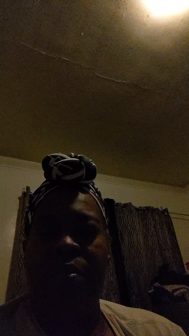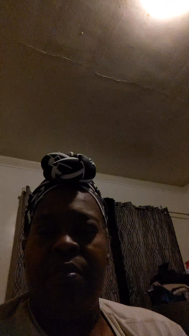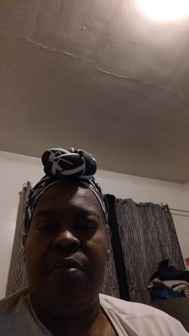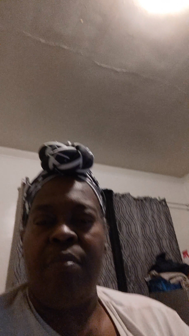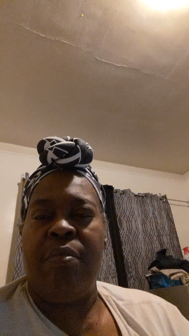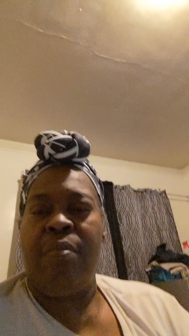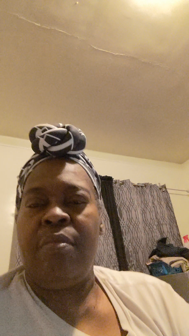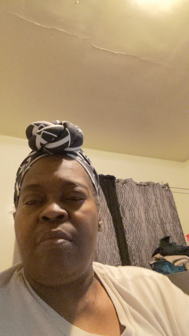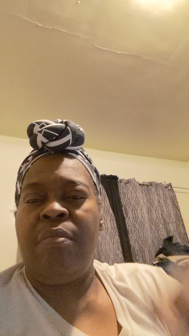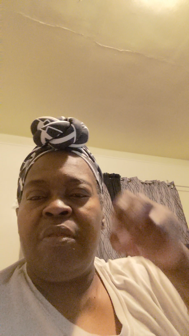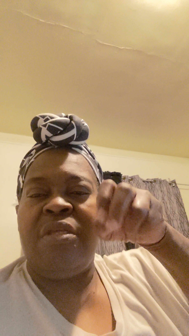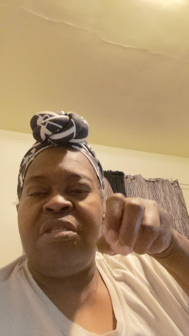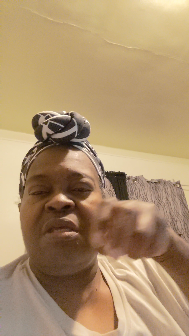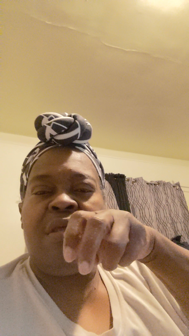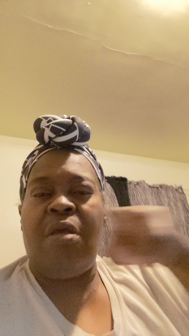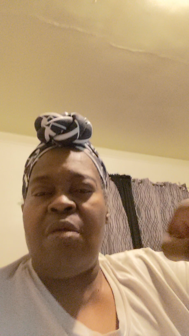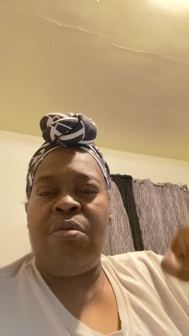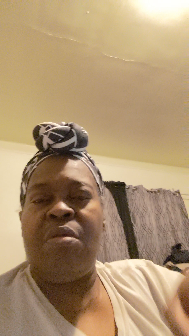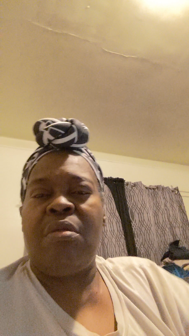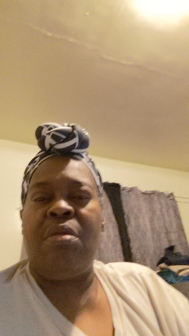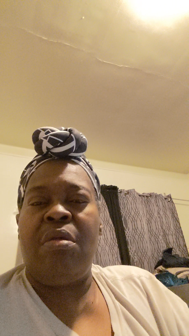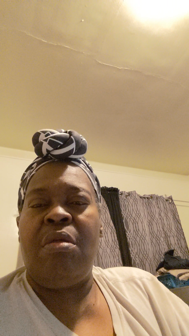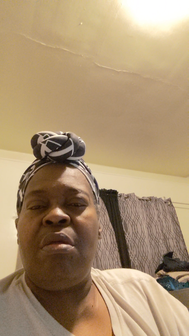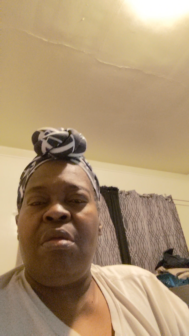bench